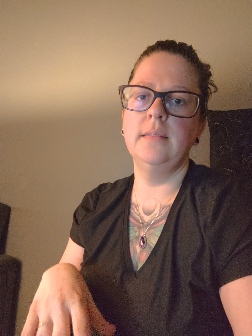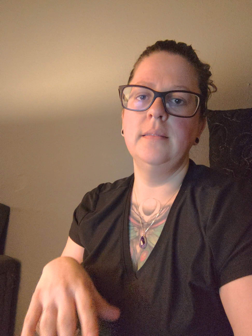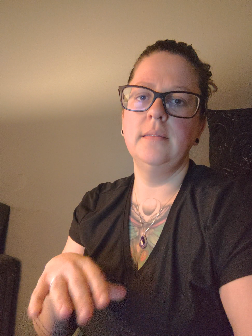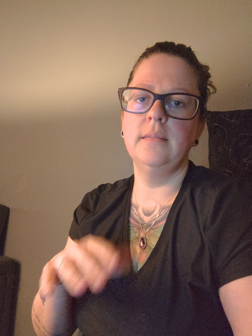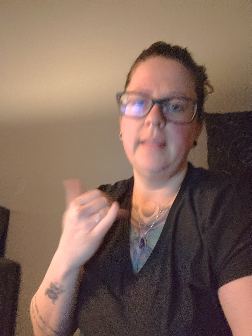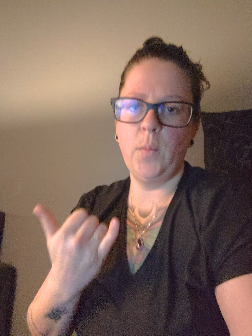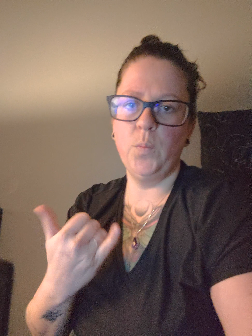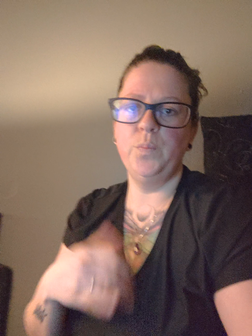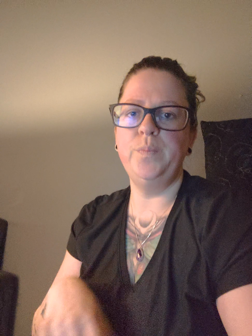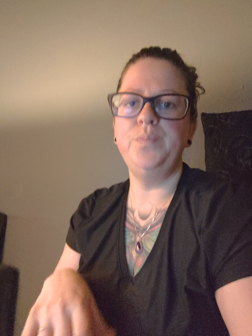now